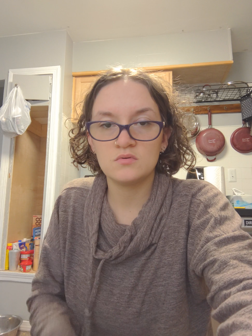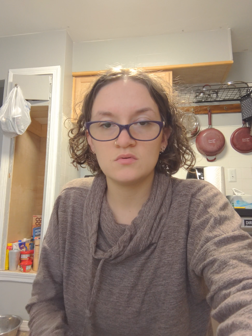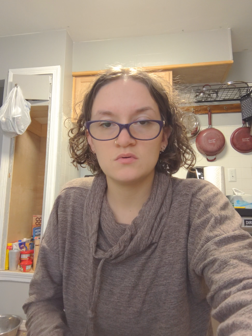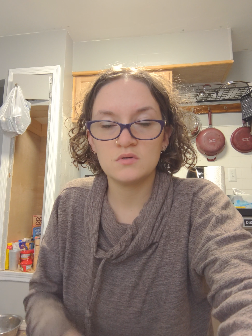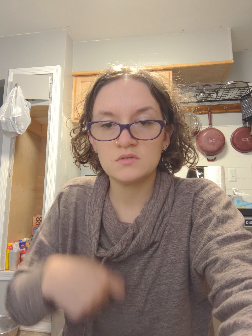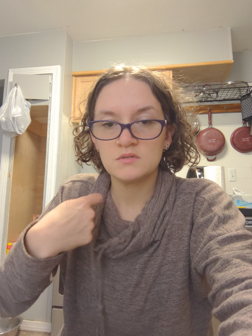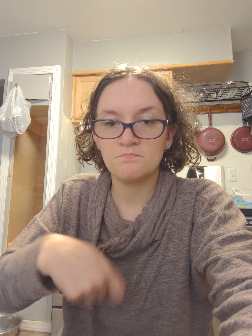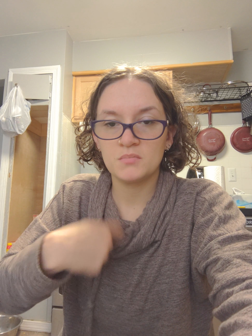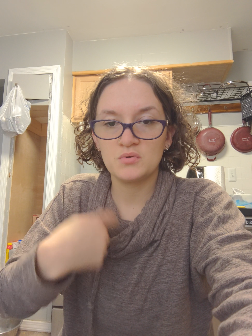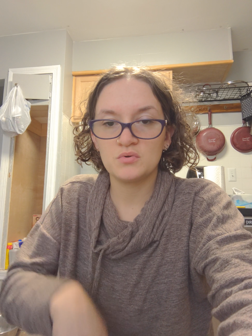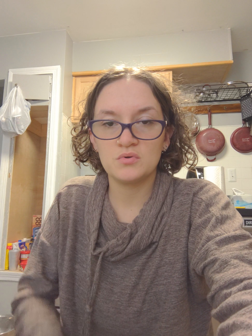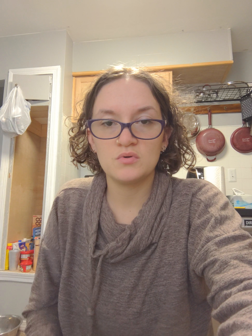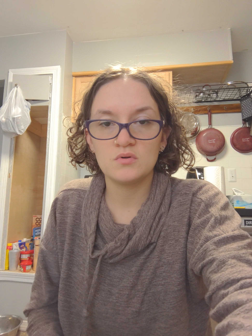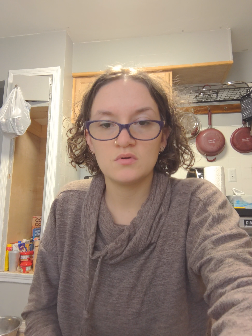zipper